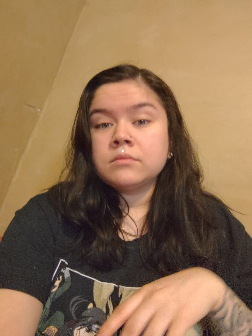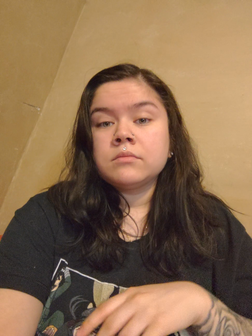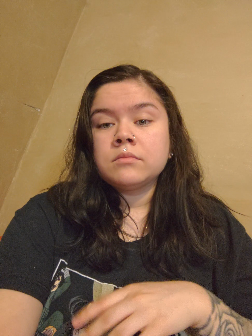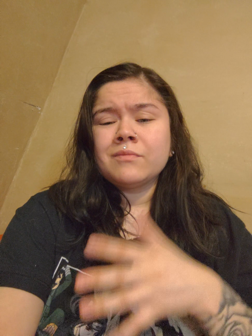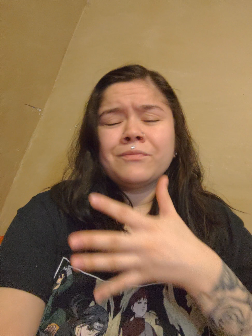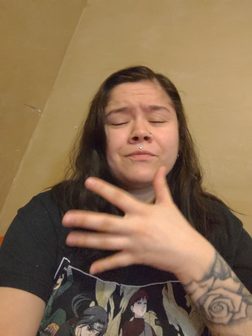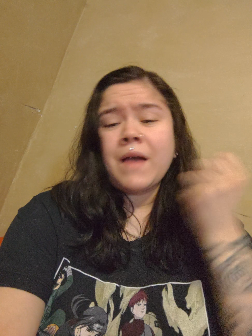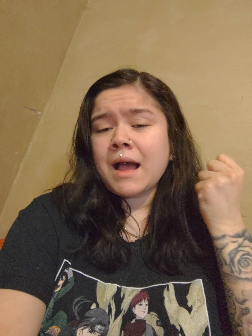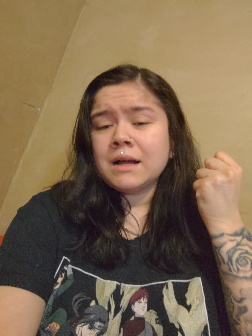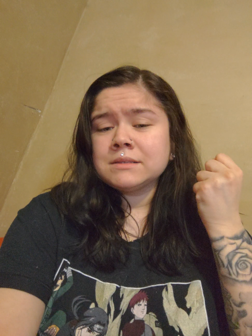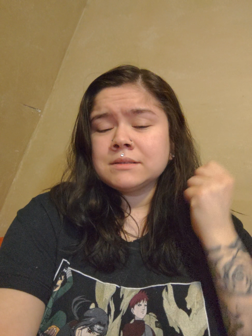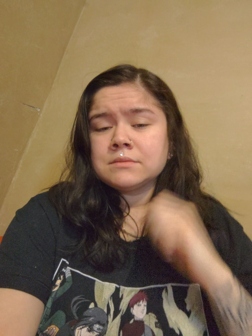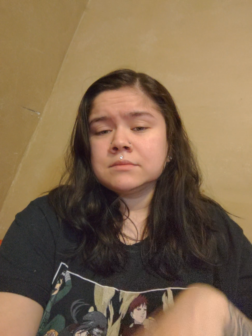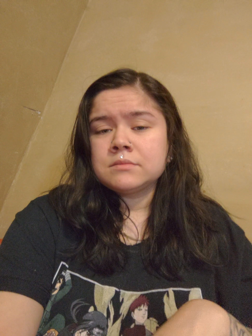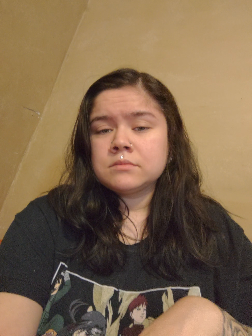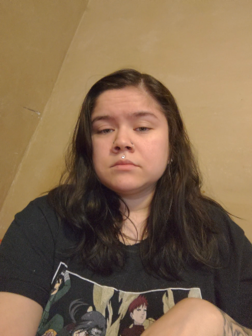fast